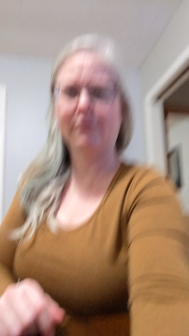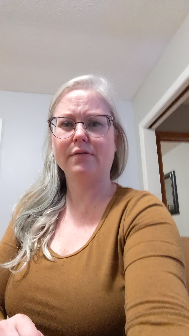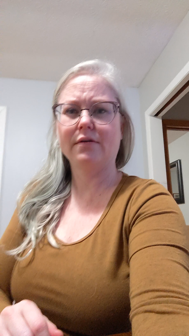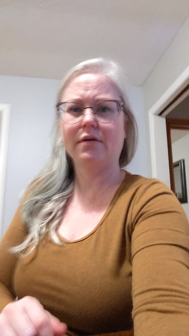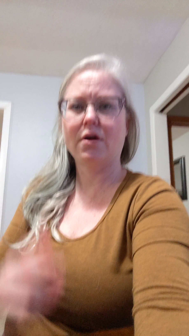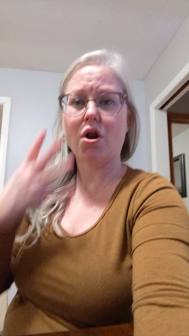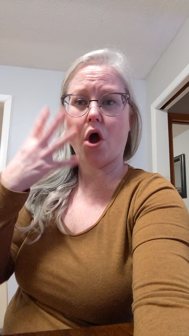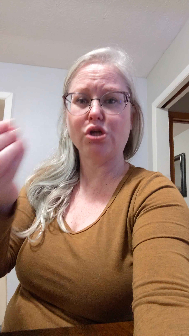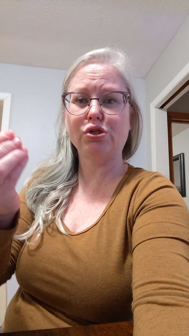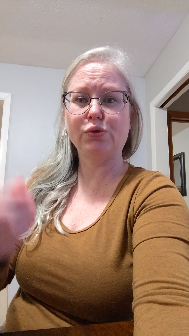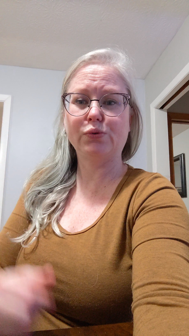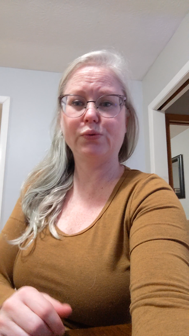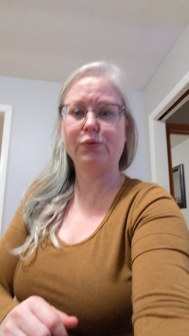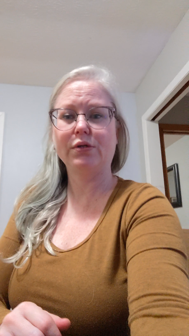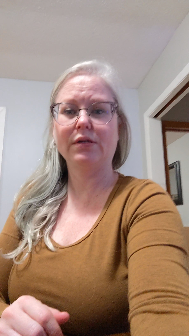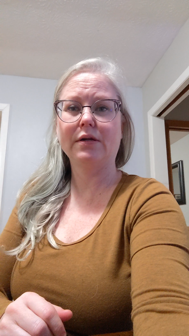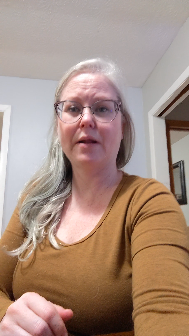got to